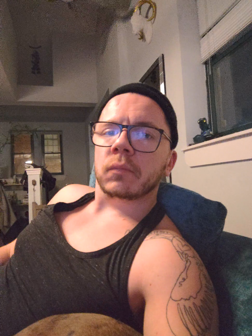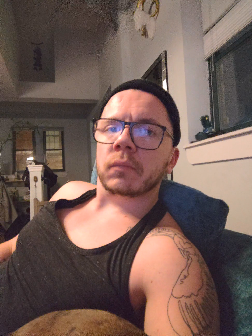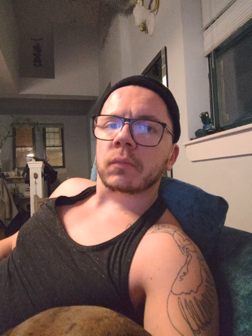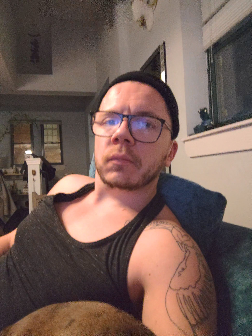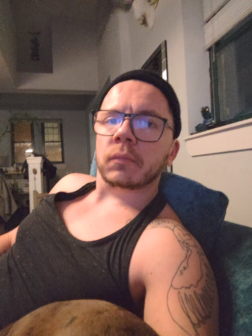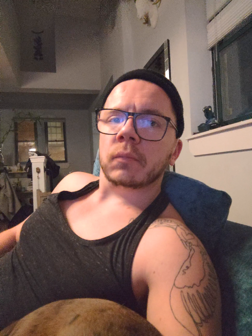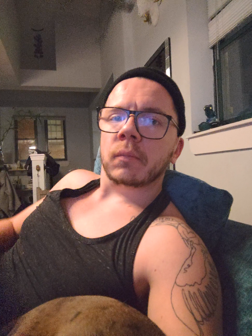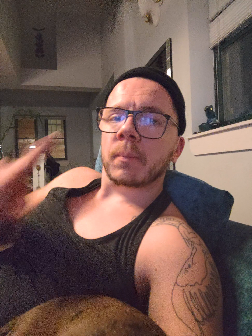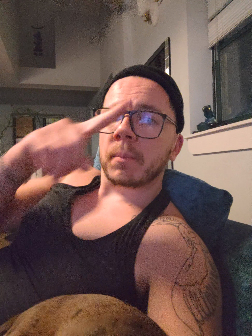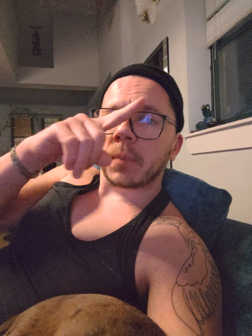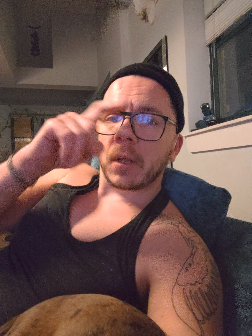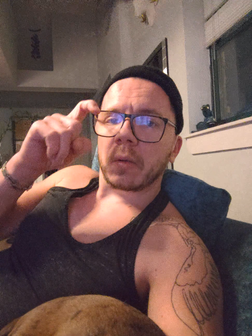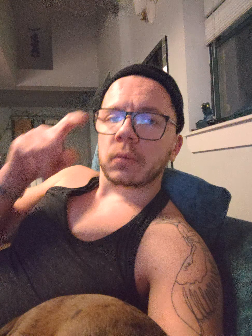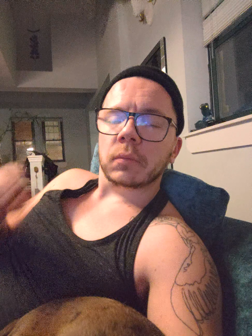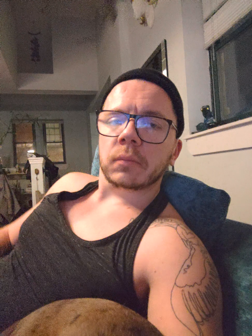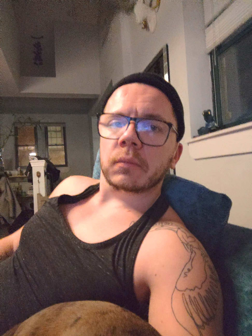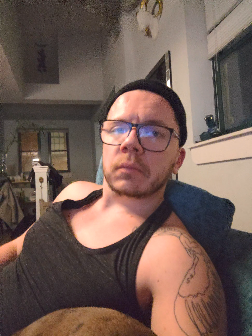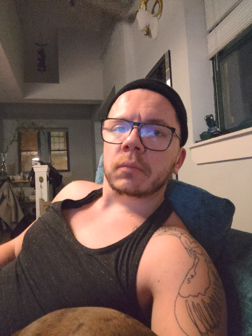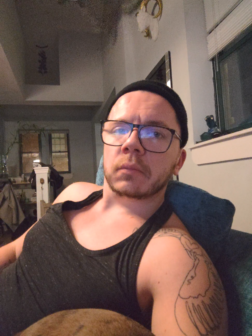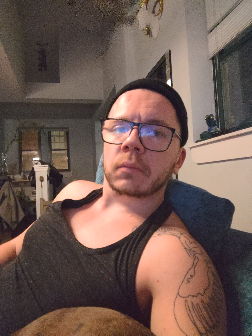because